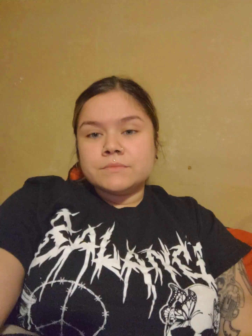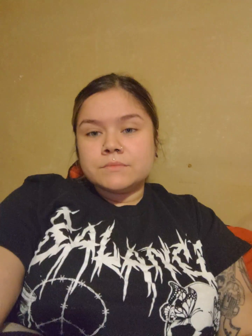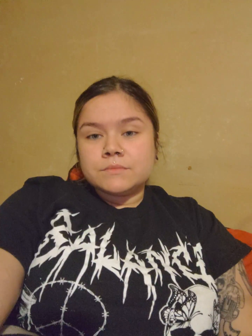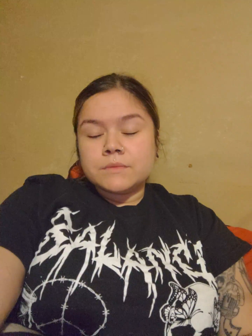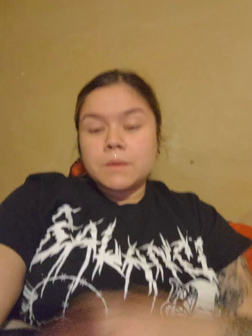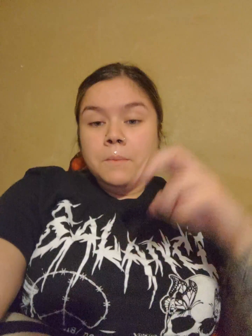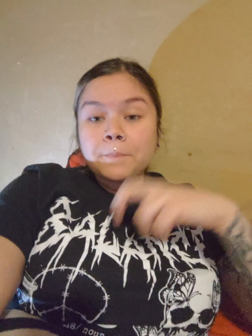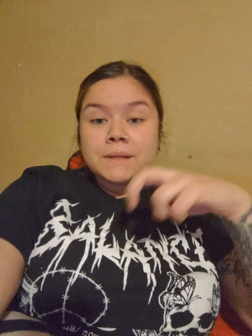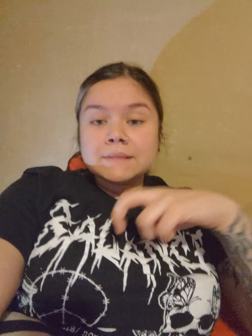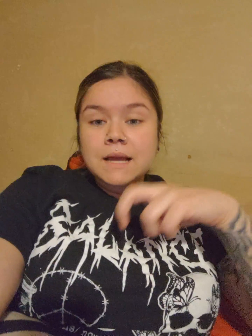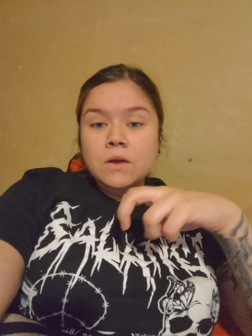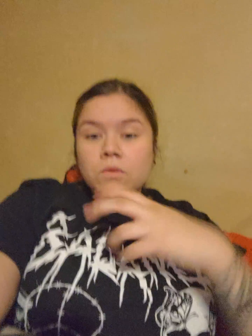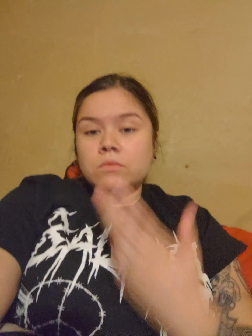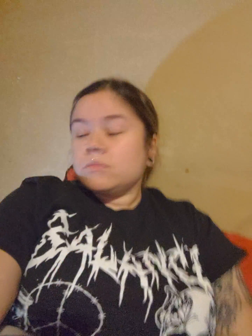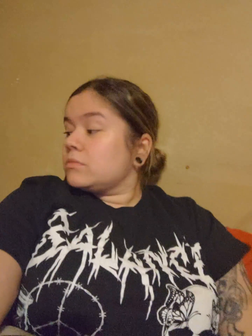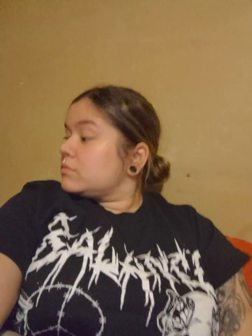potato